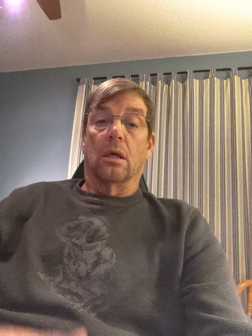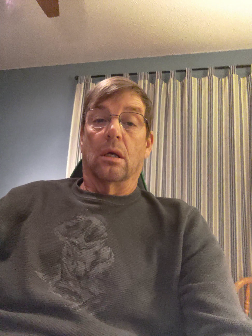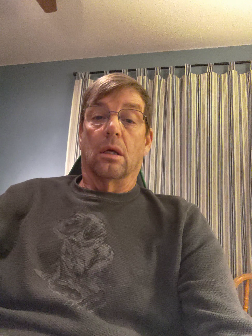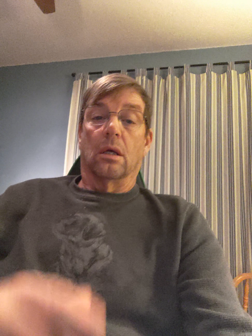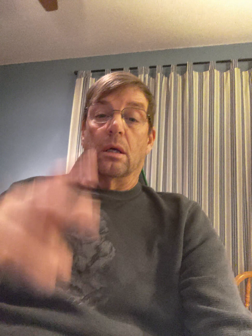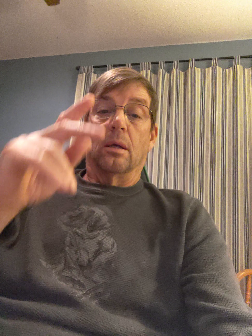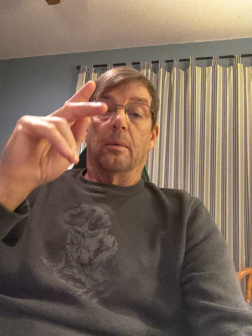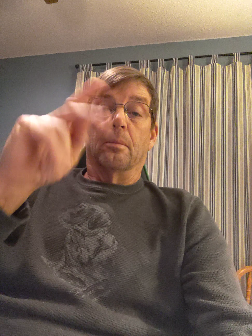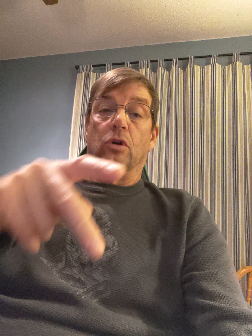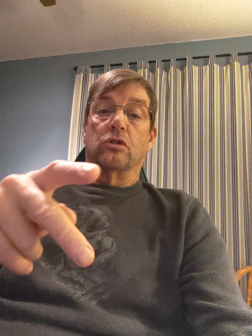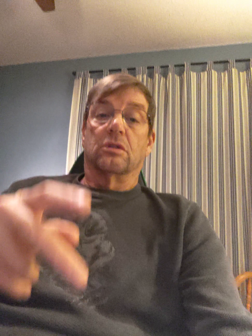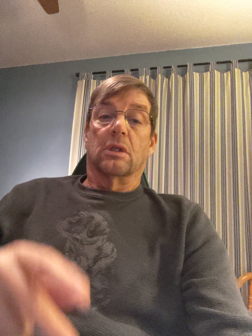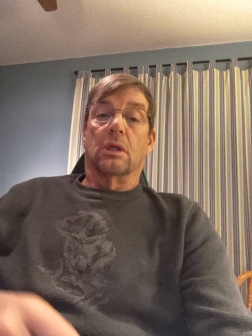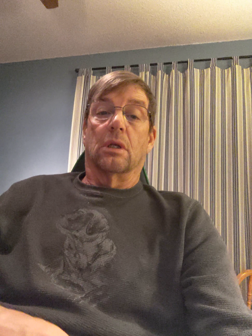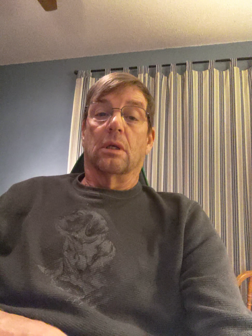person